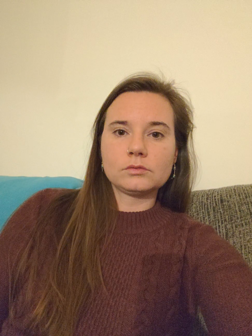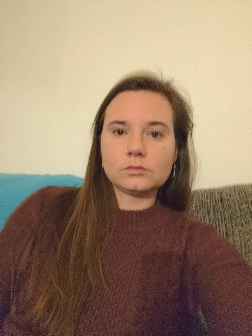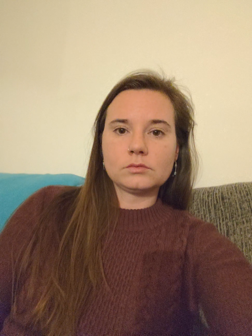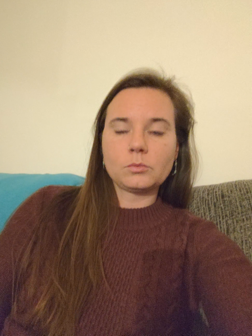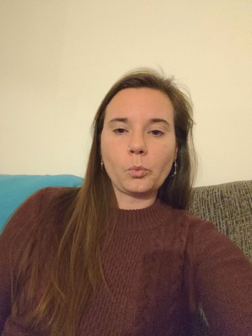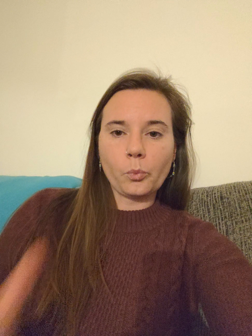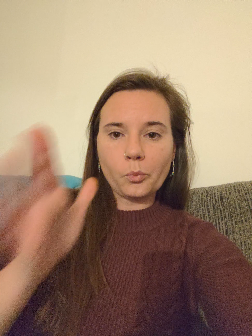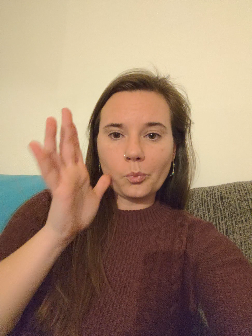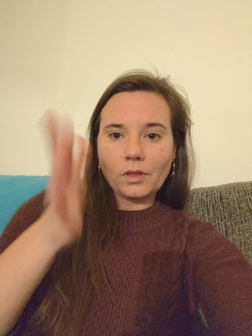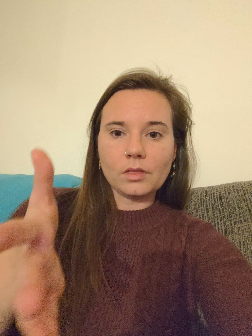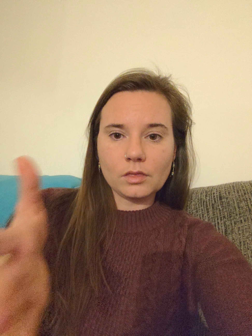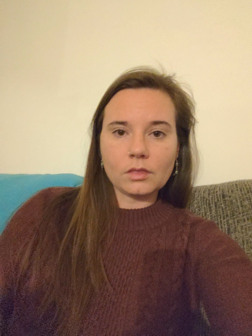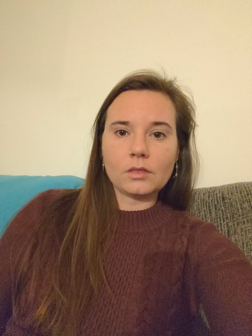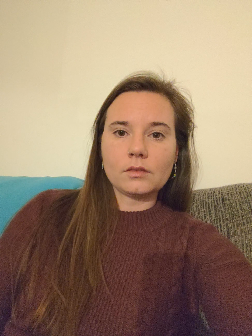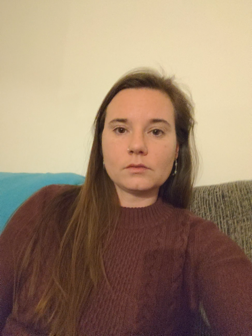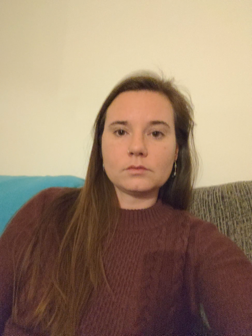will